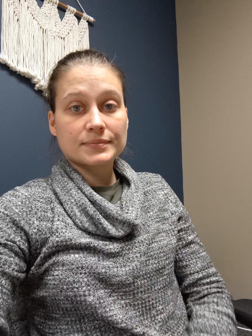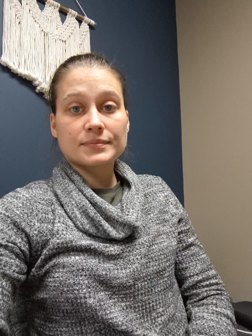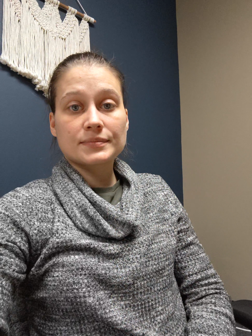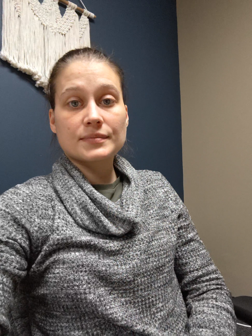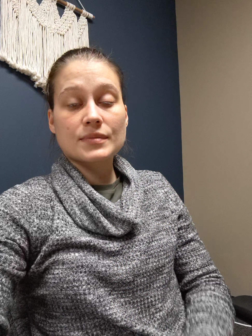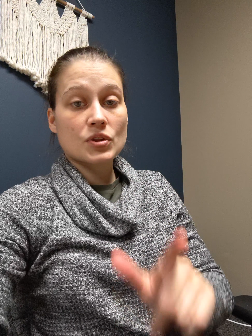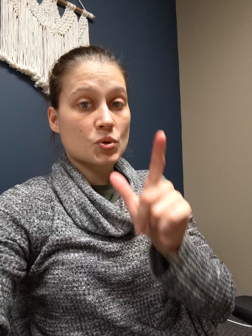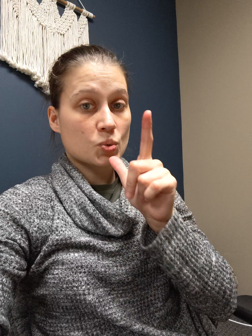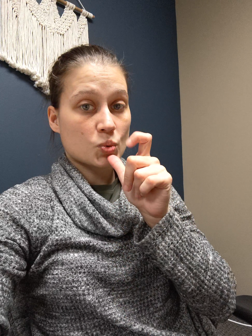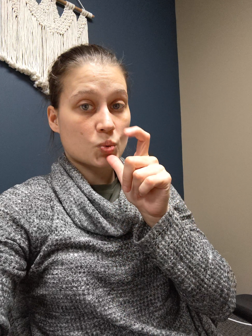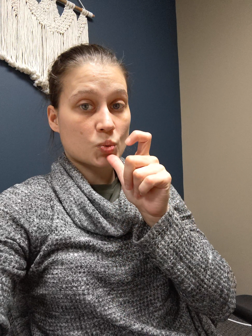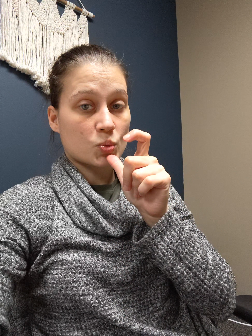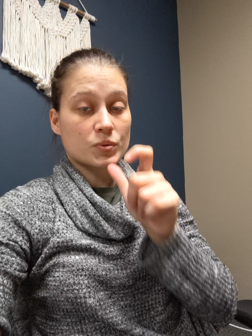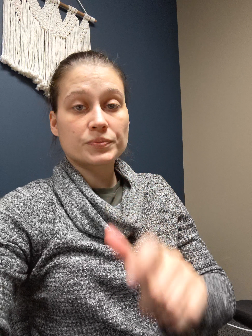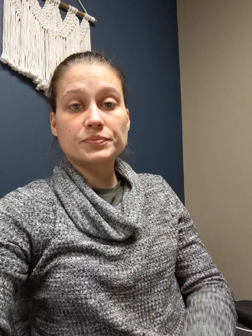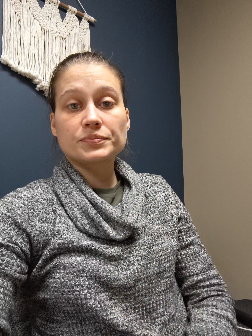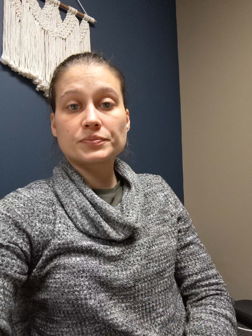who